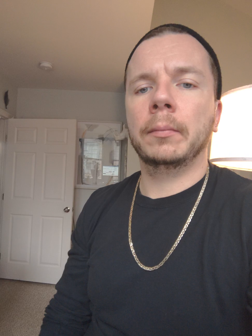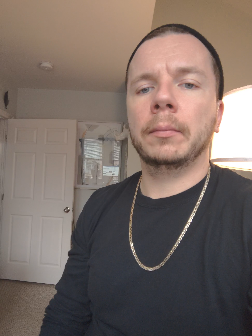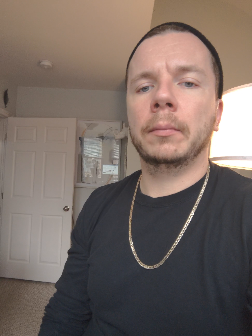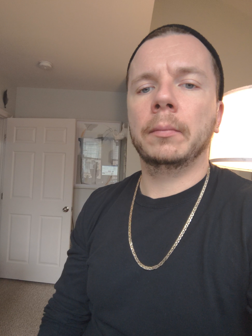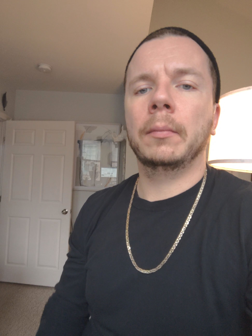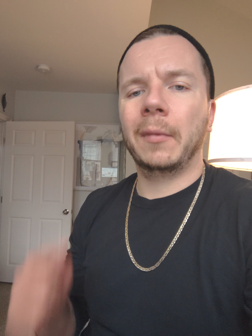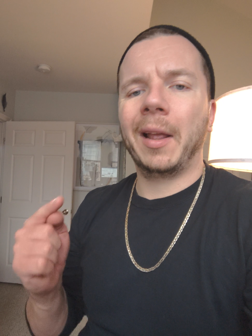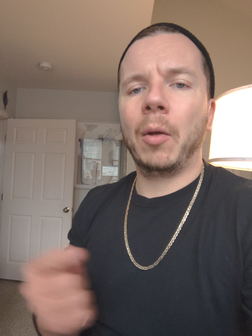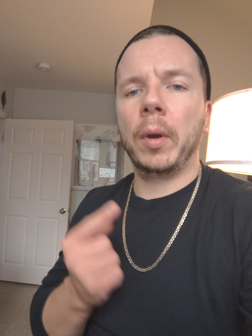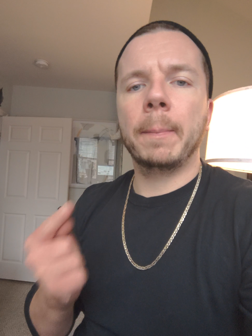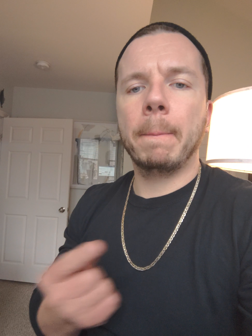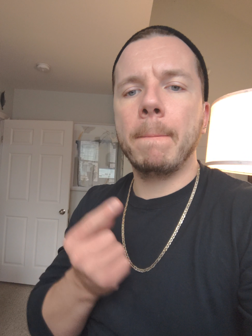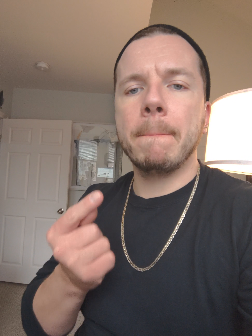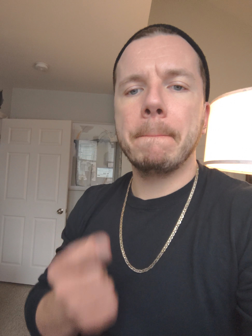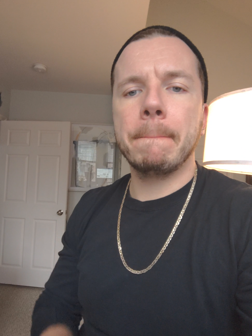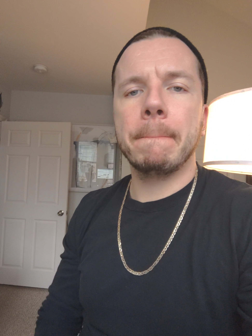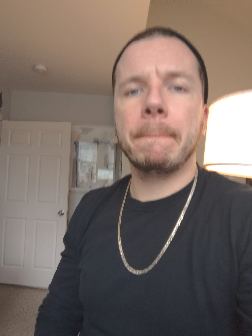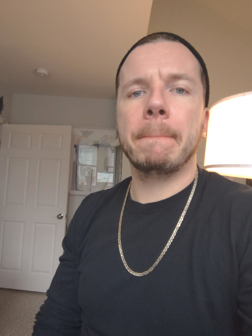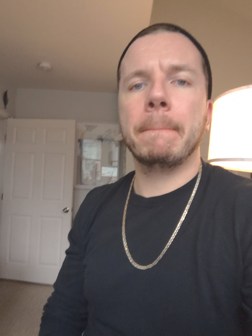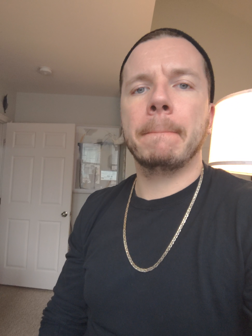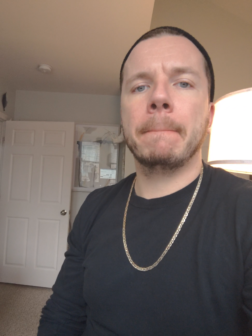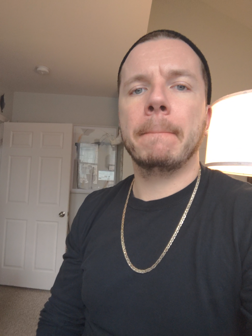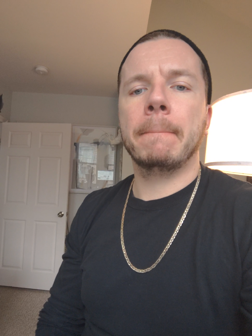owie